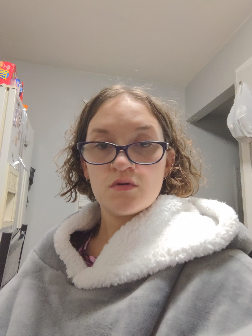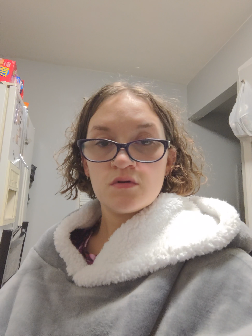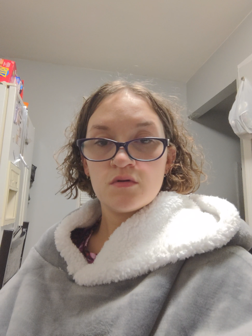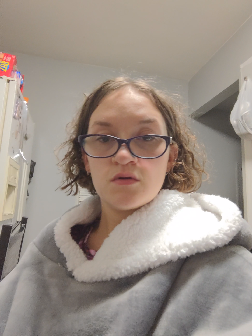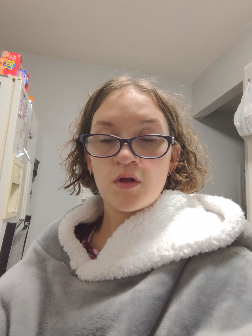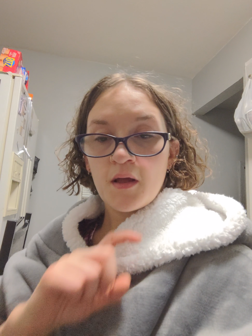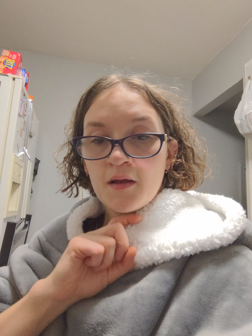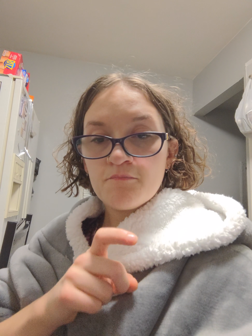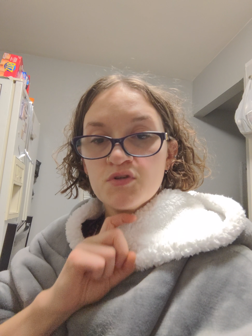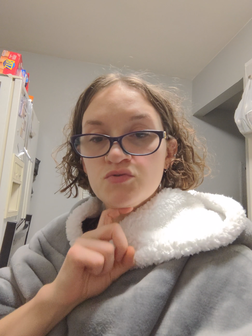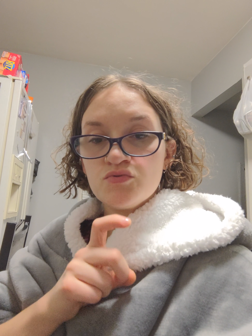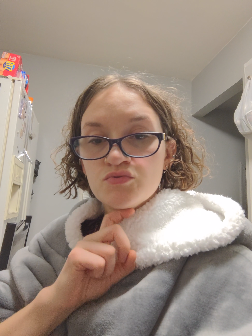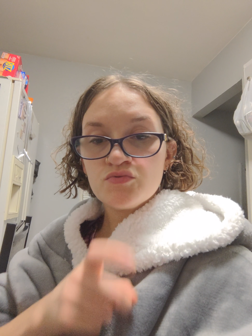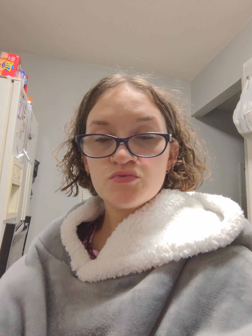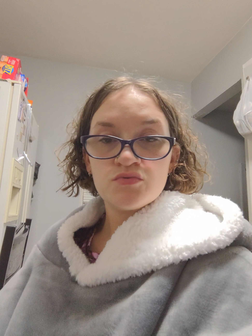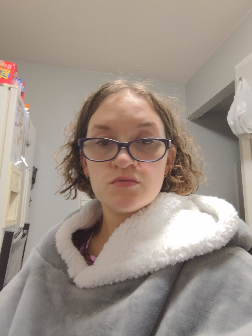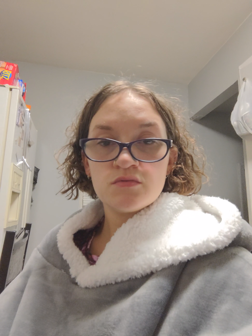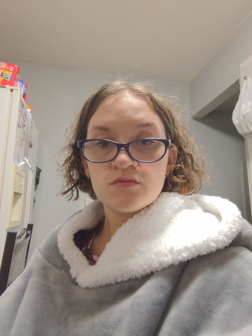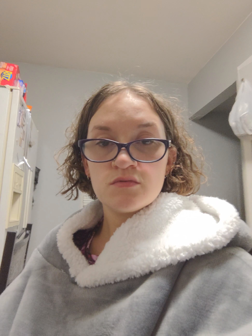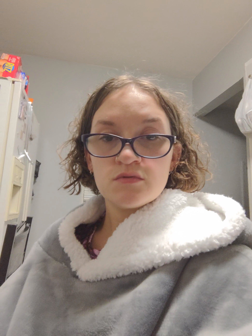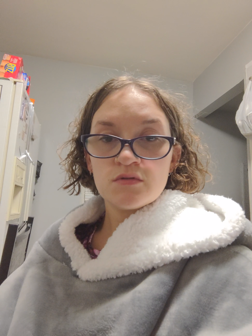garbage